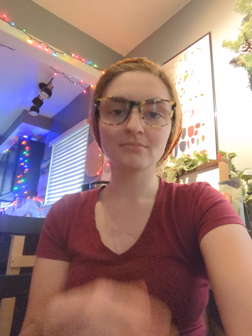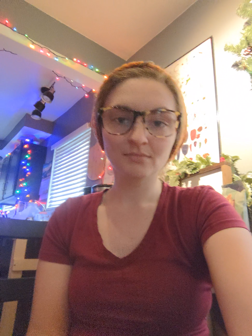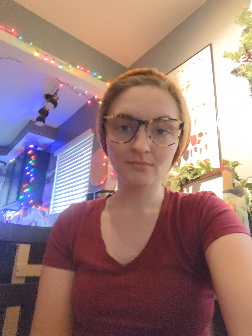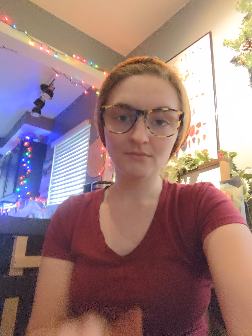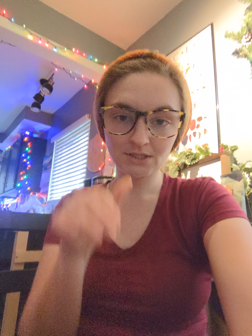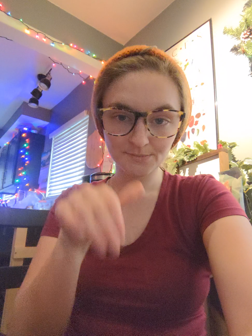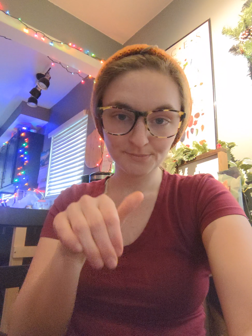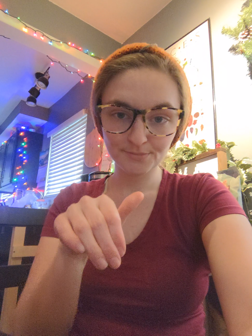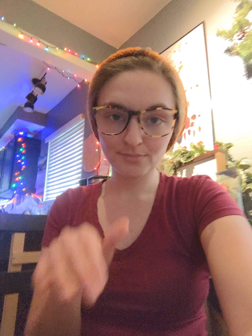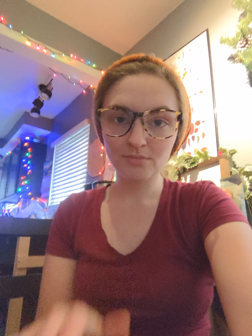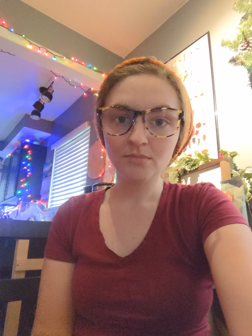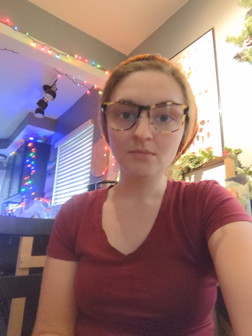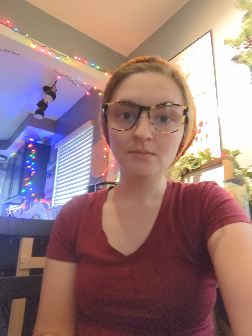night